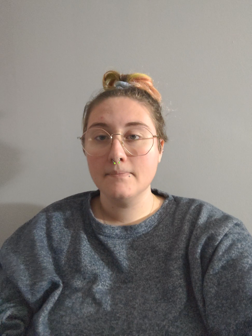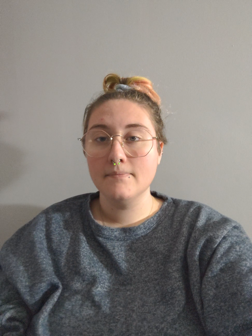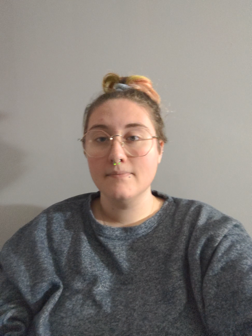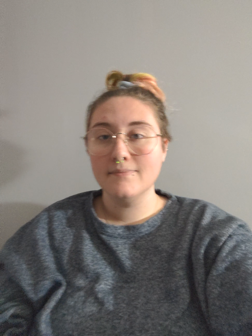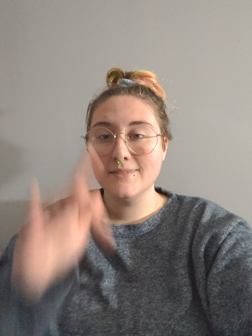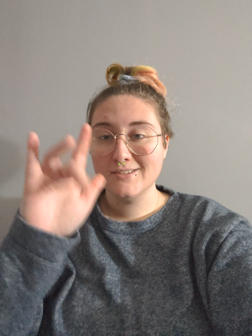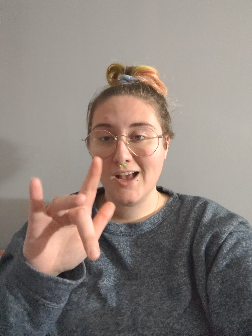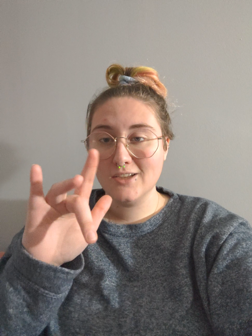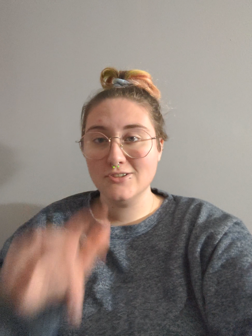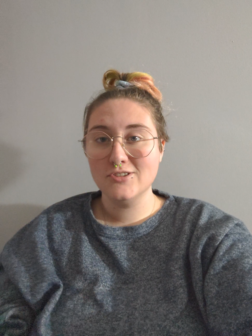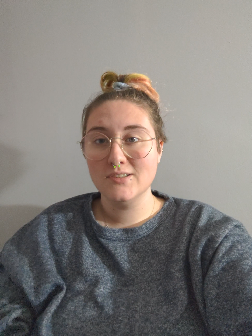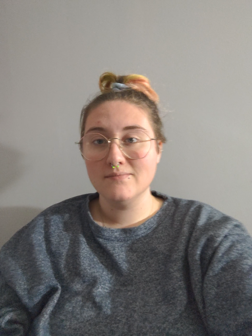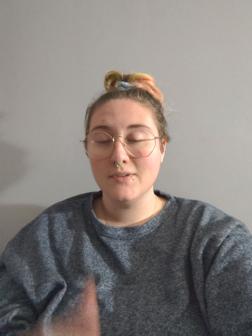touch